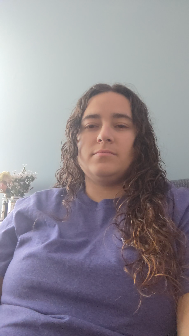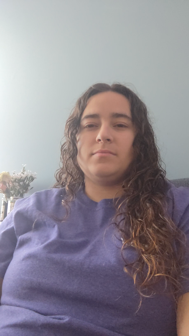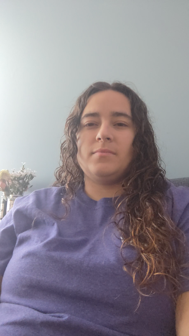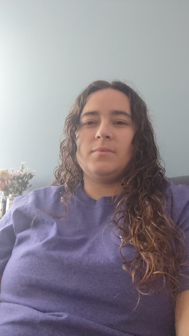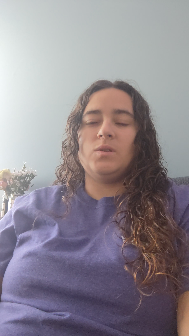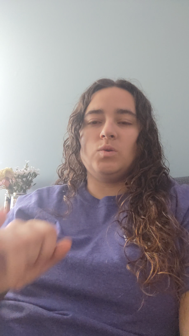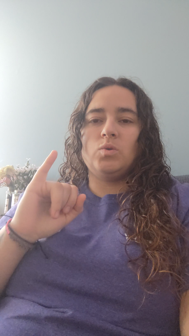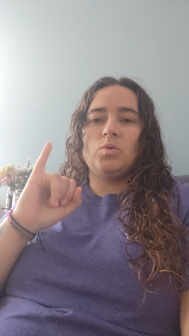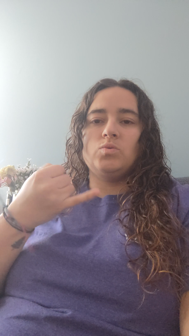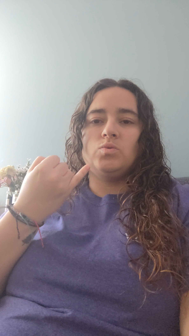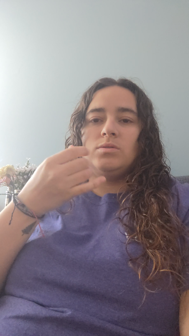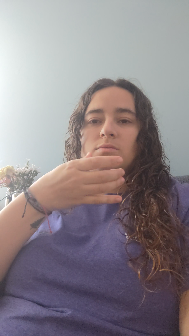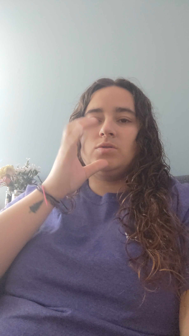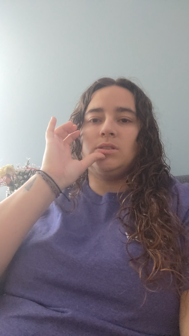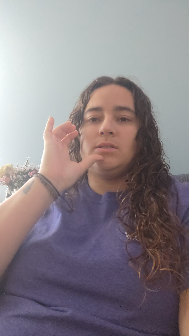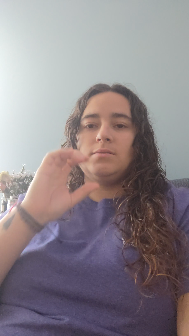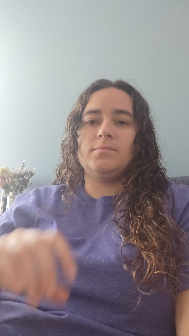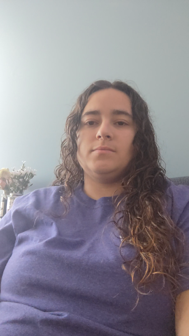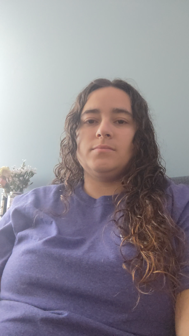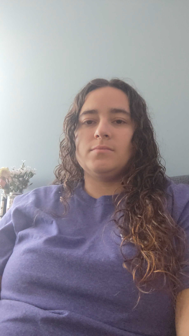juice